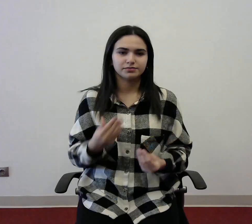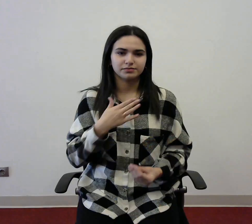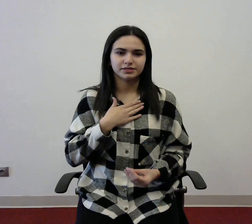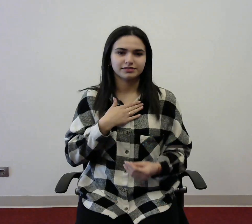mən